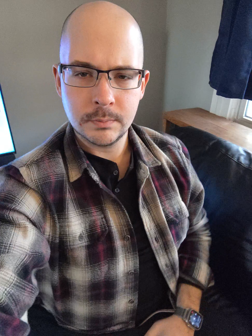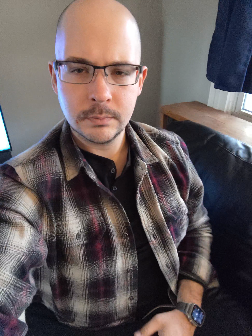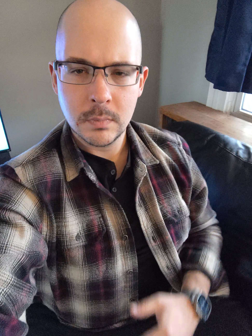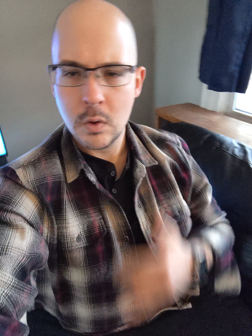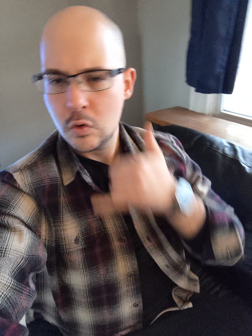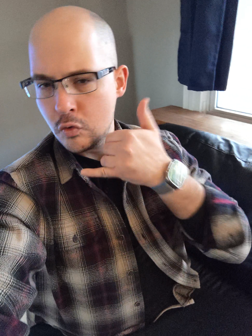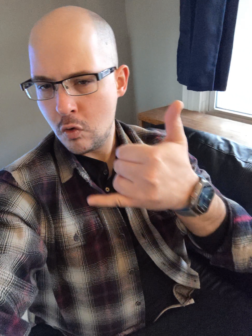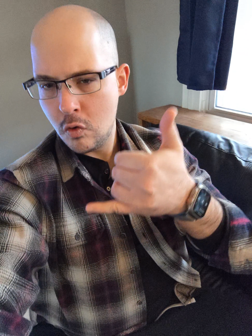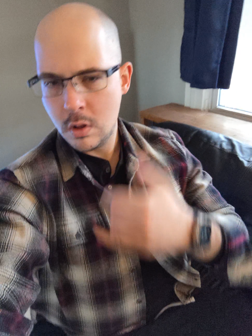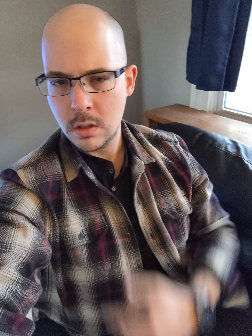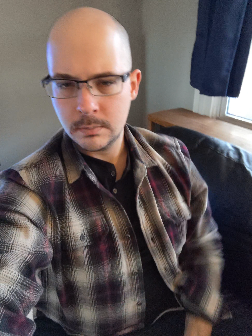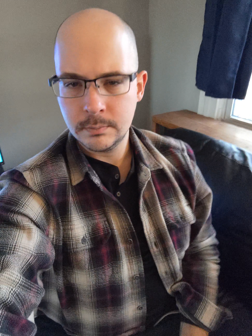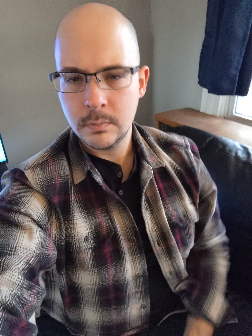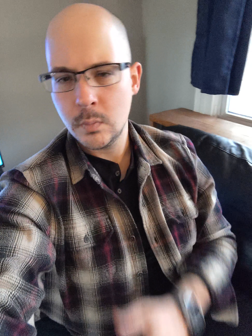call on the phone